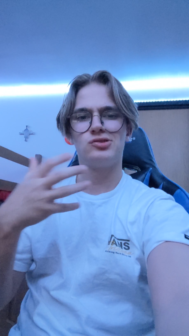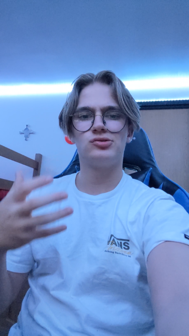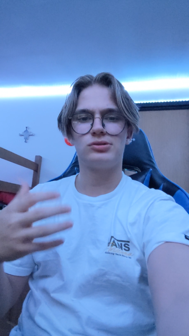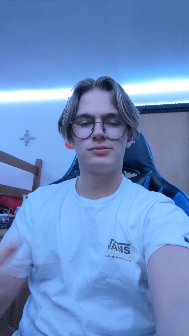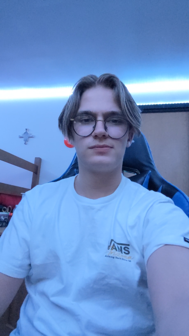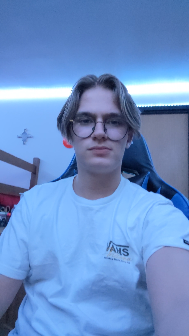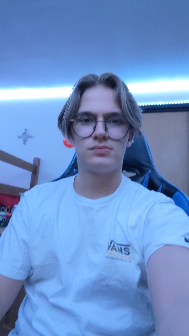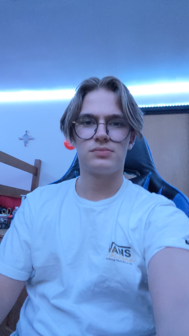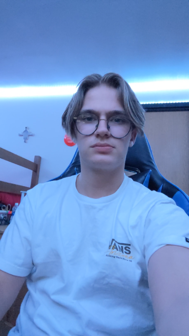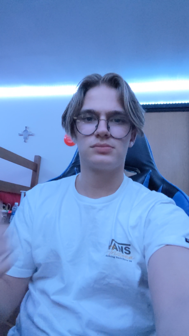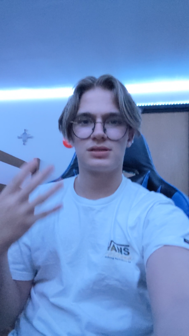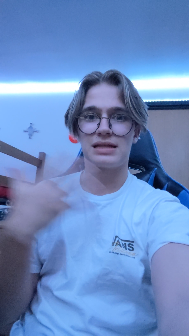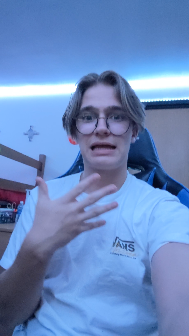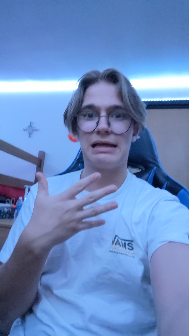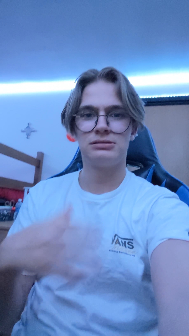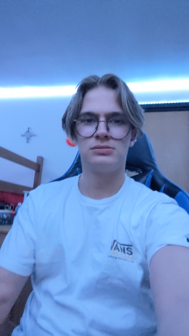scared